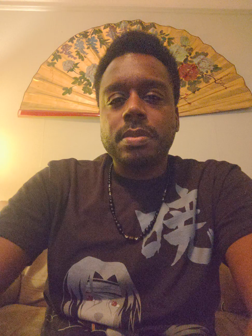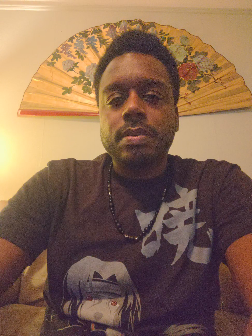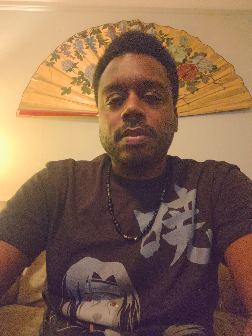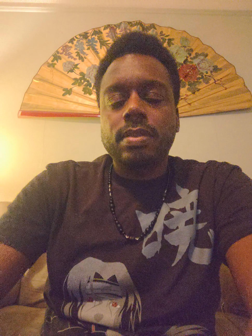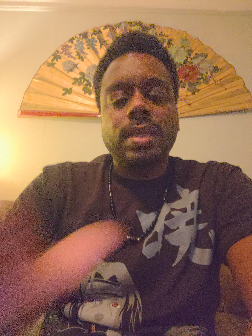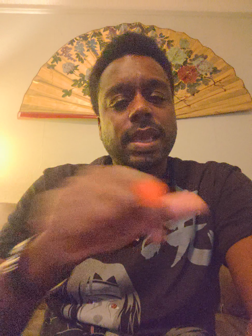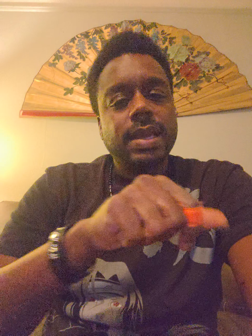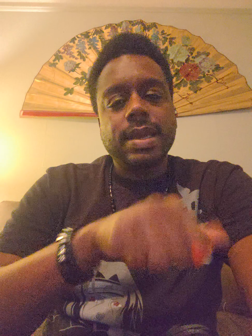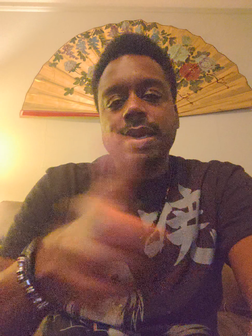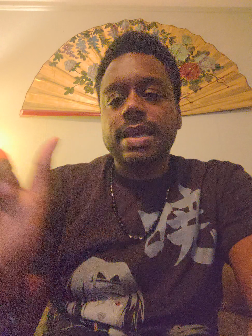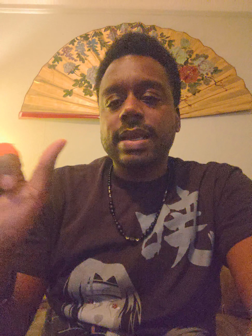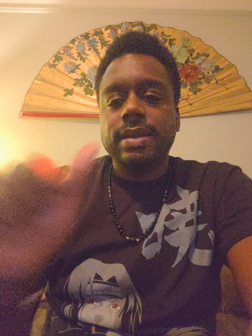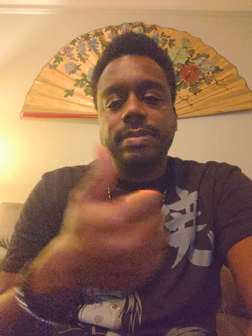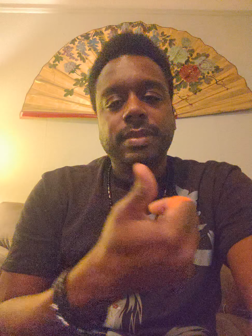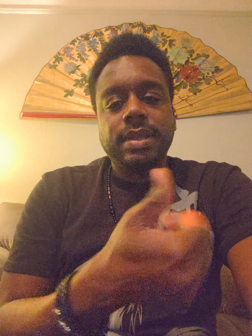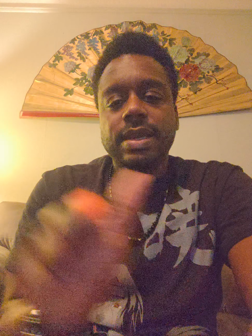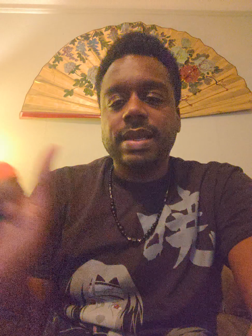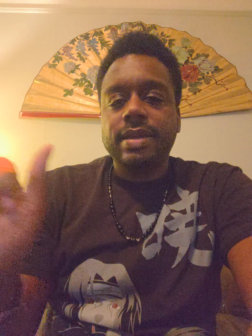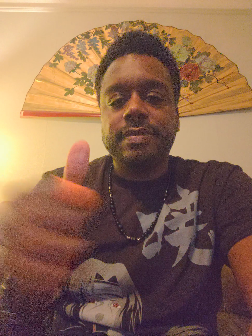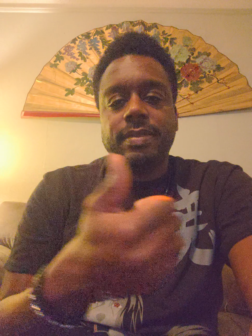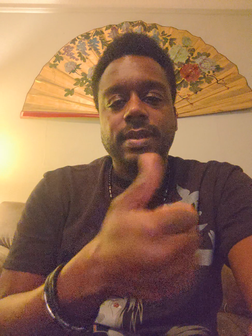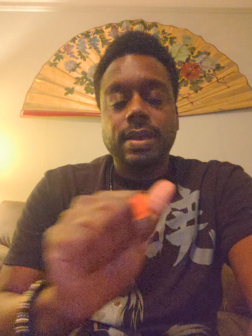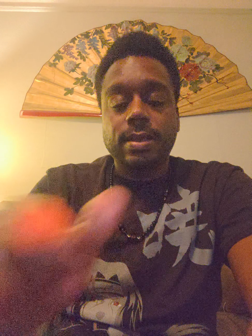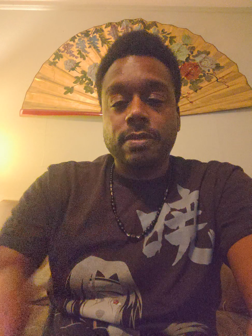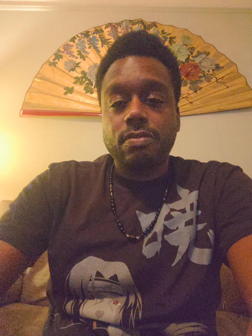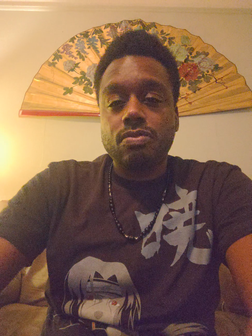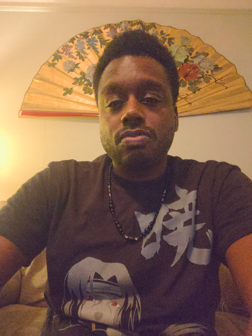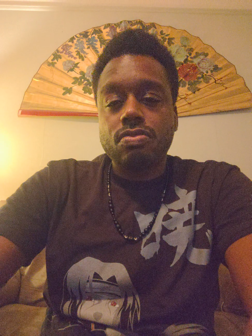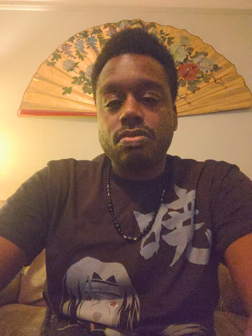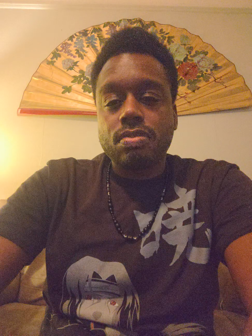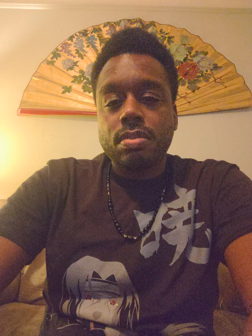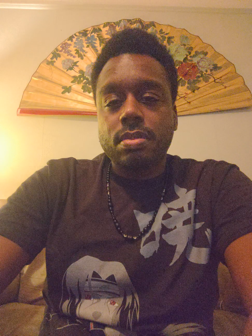any